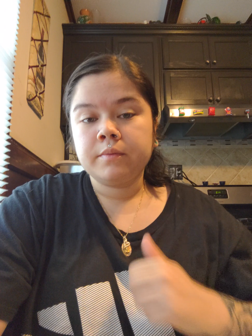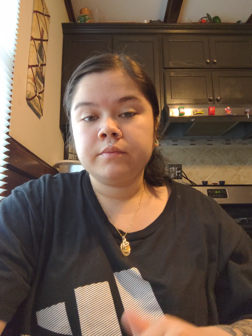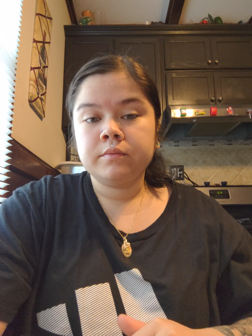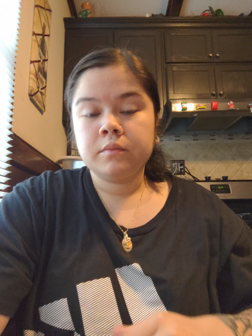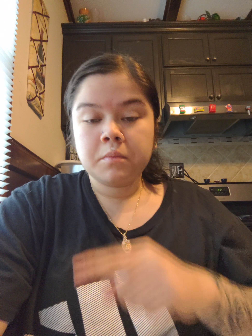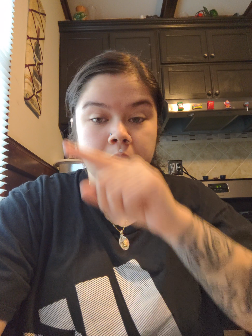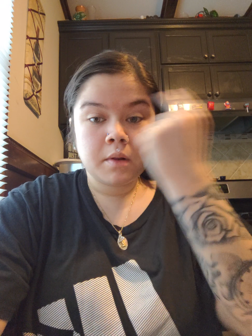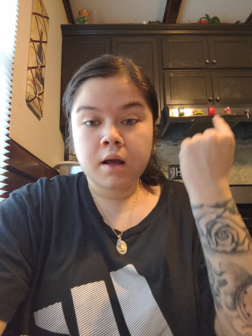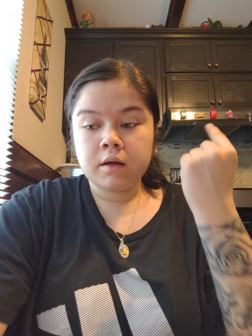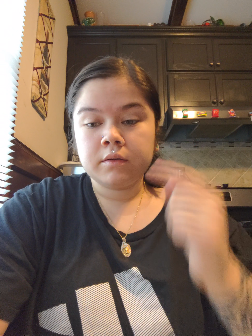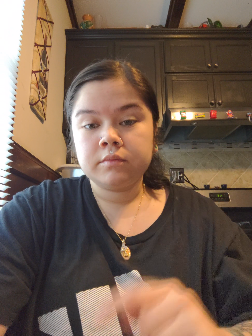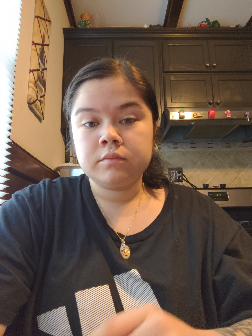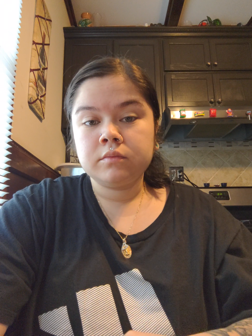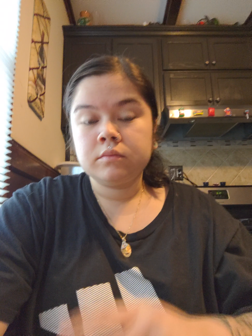black